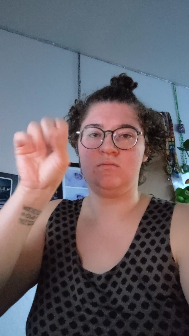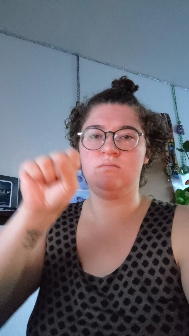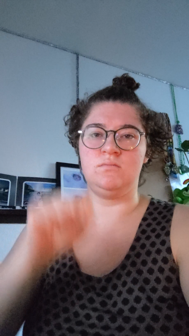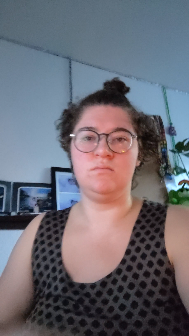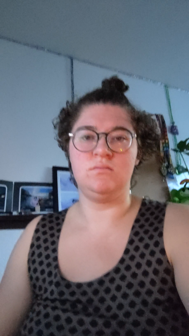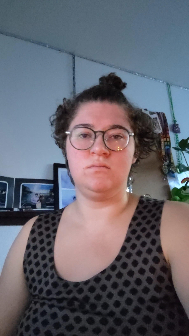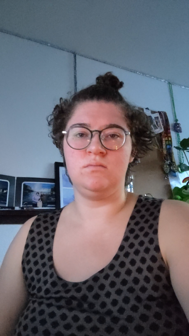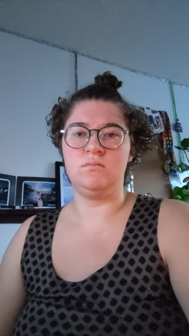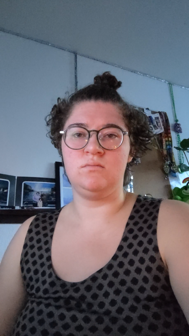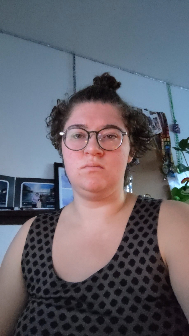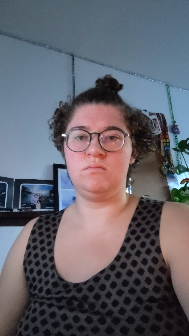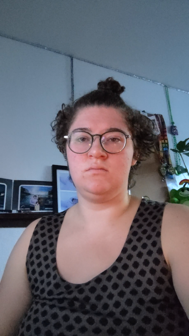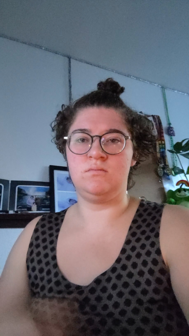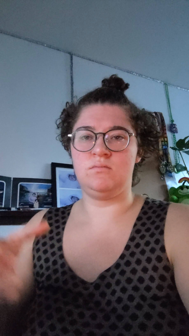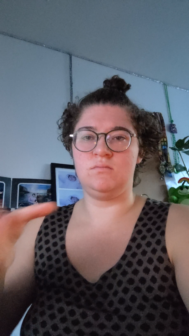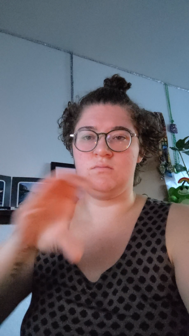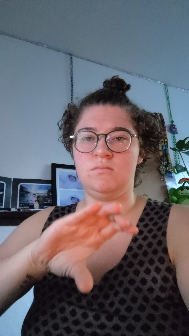dump